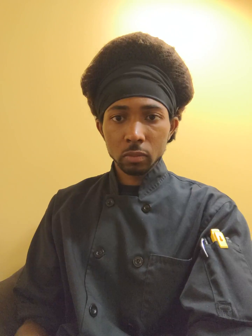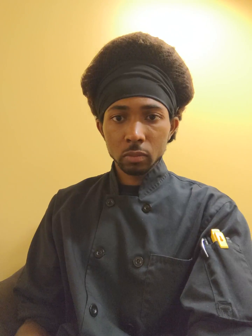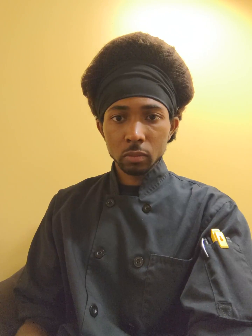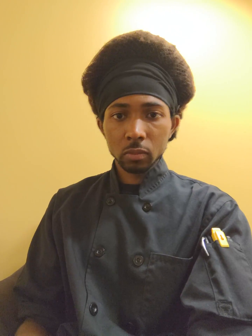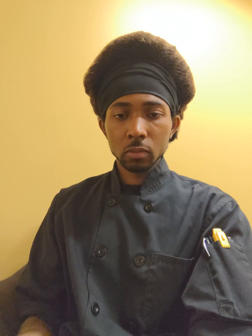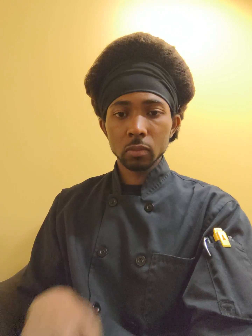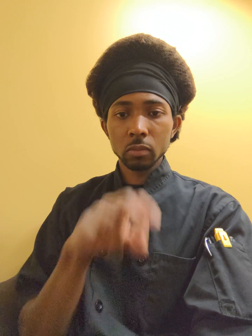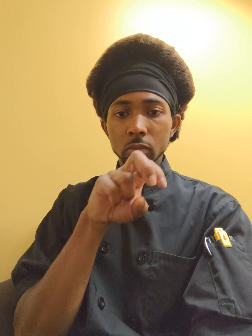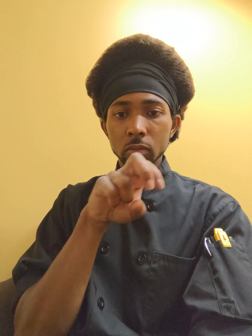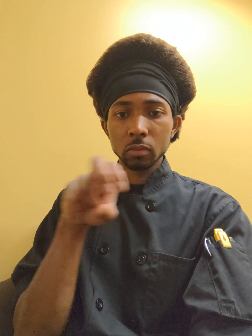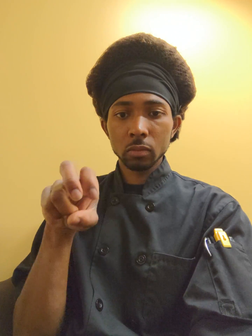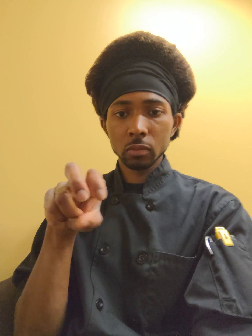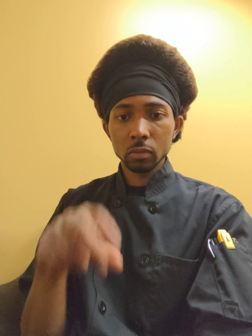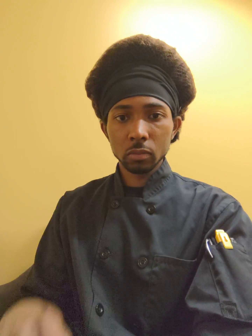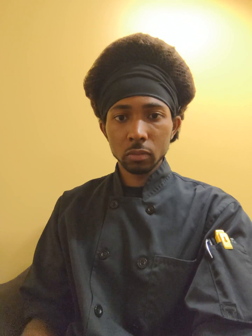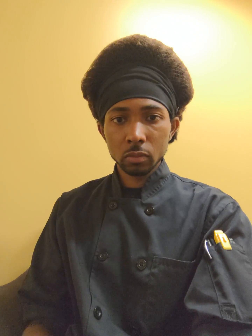porch